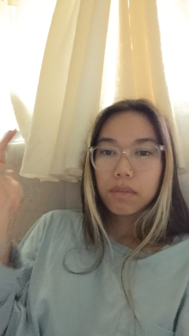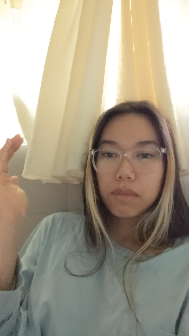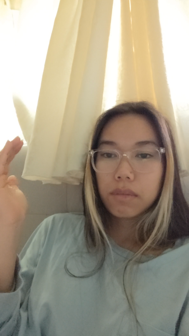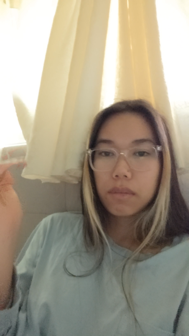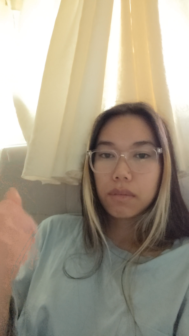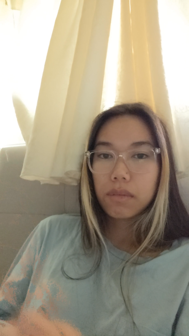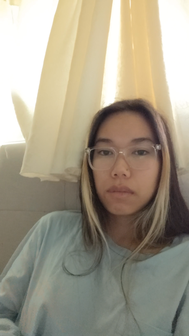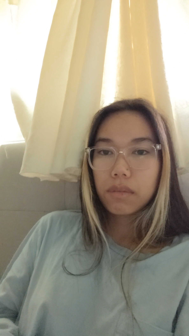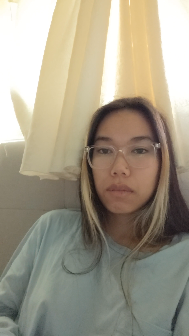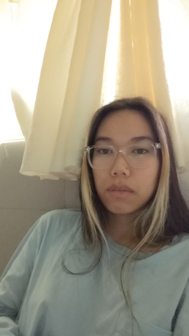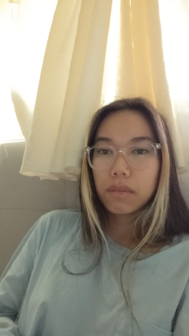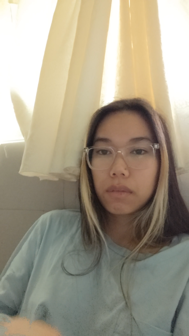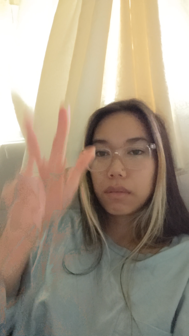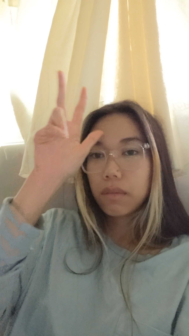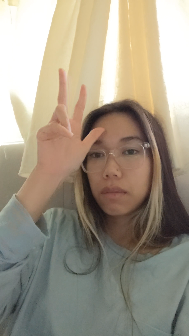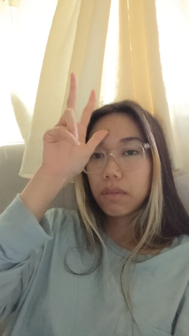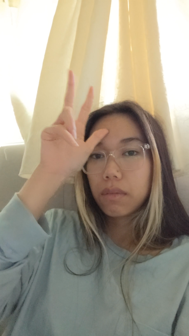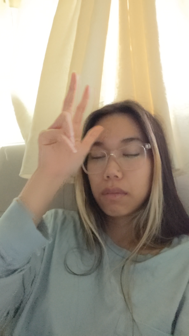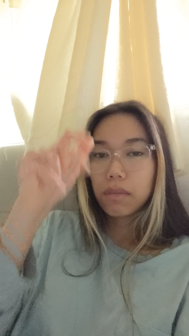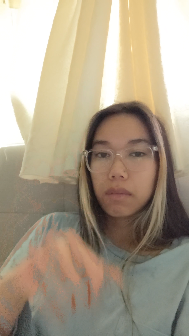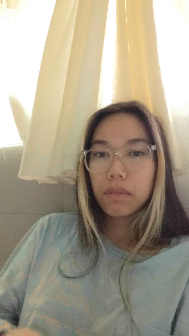rooster